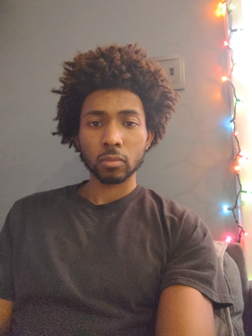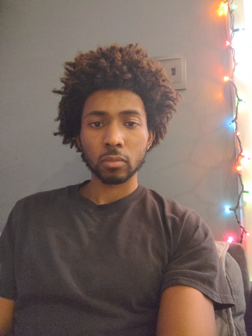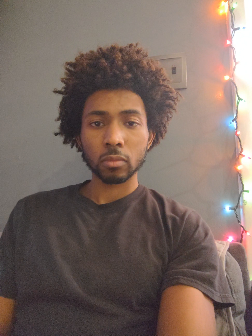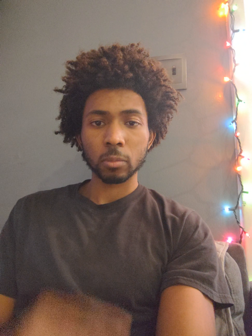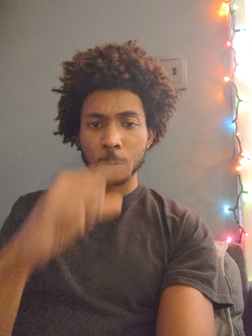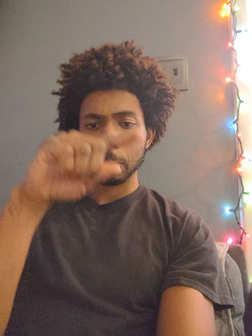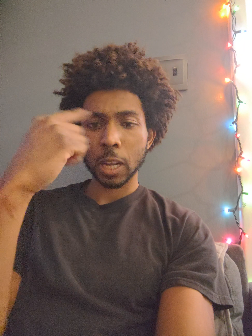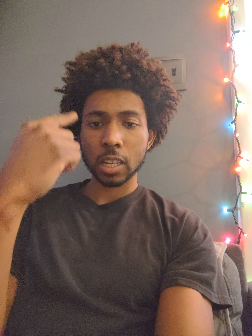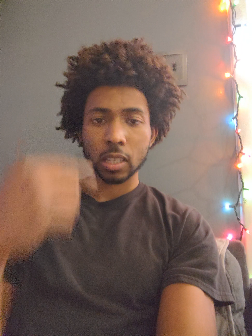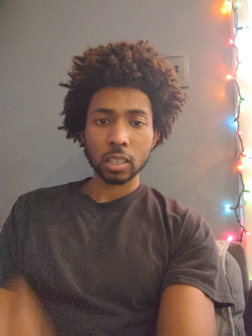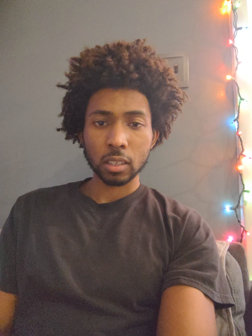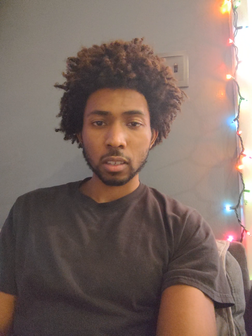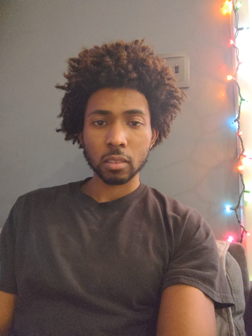black